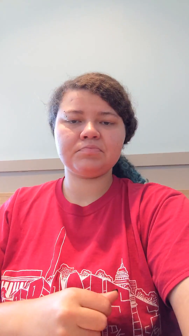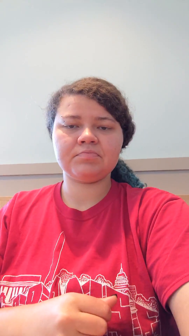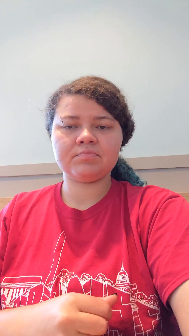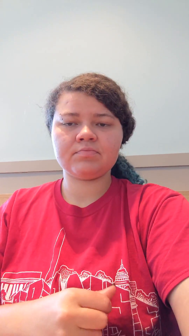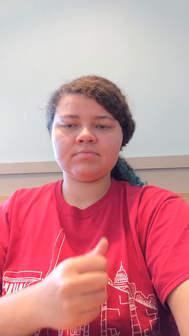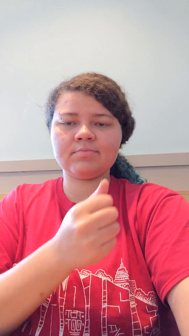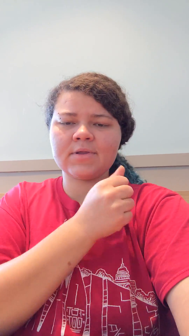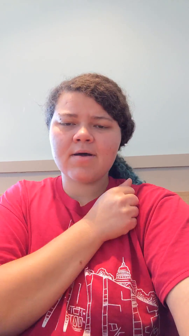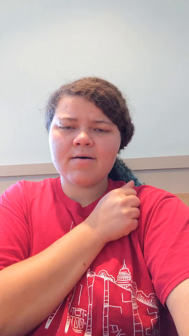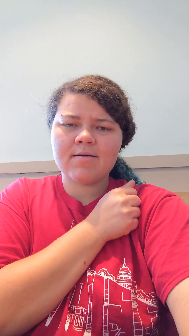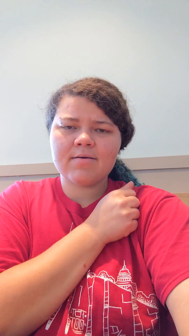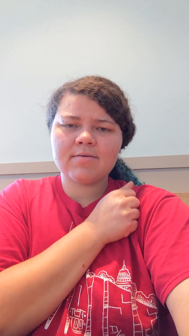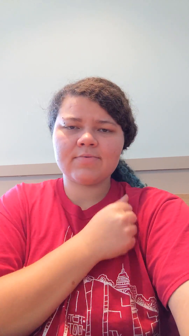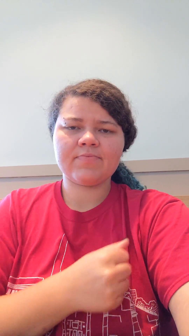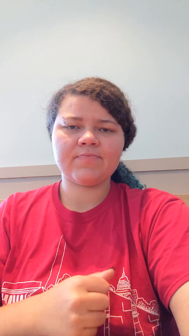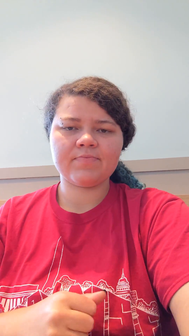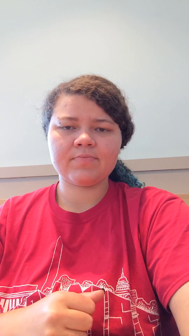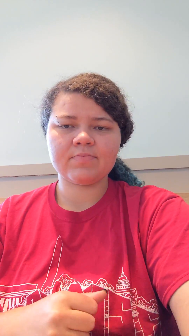hug